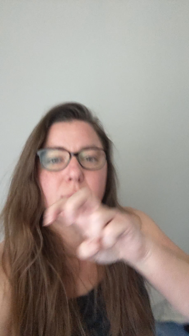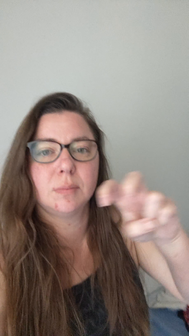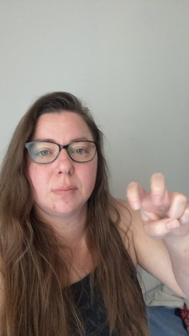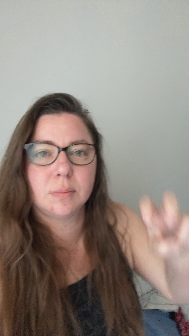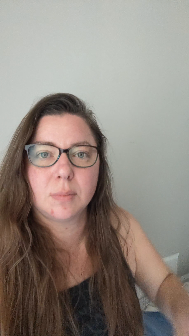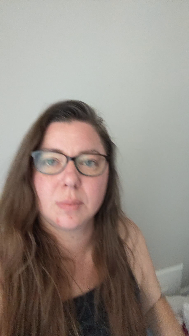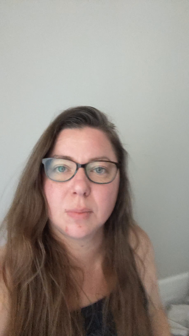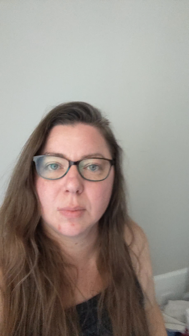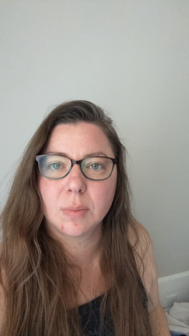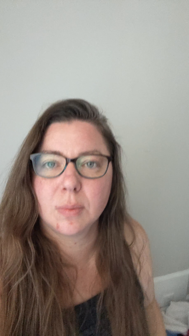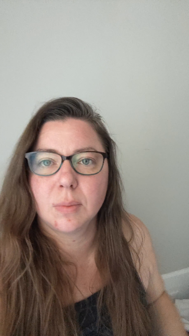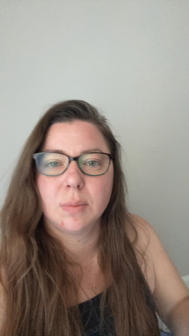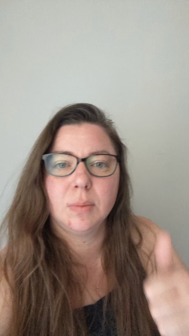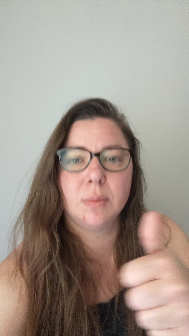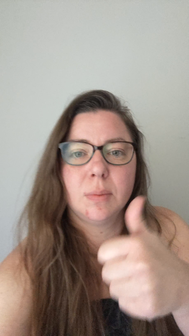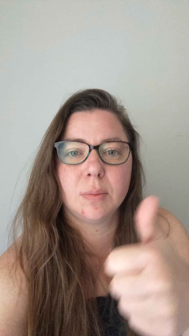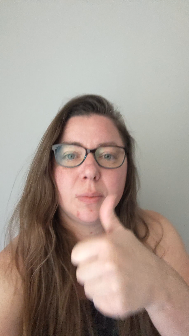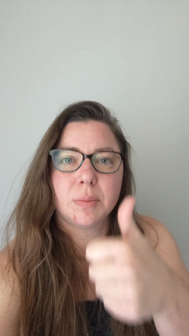basement